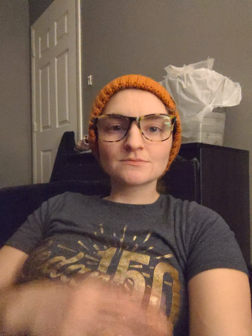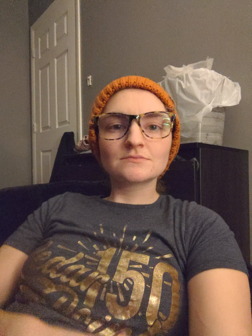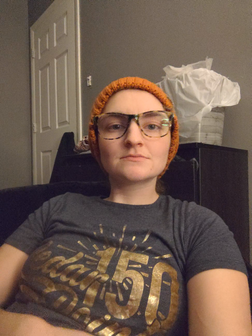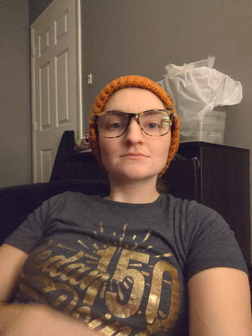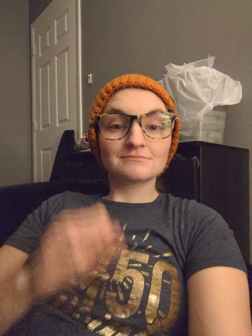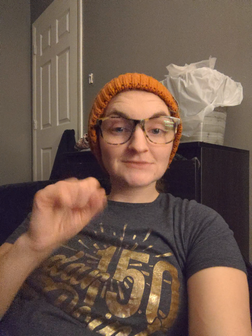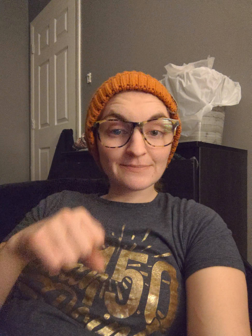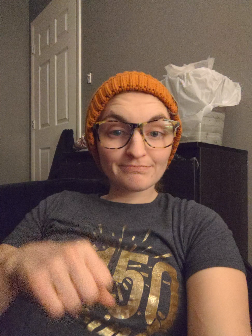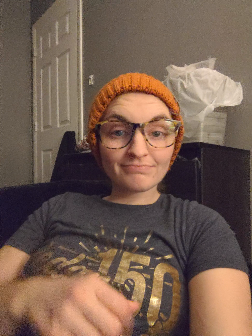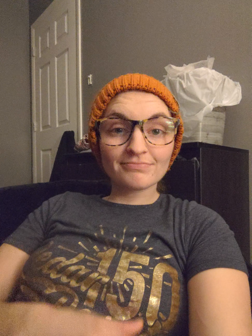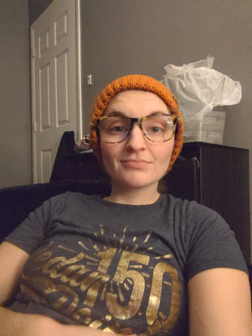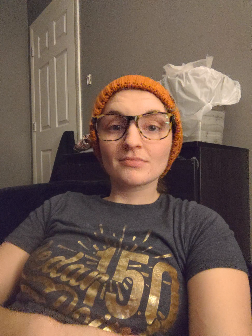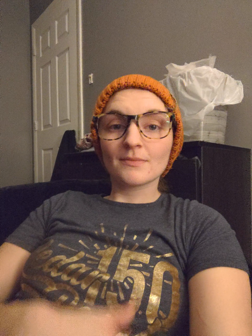yes